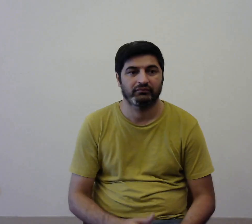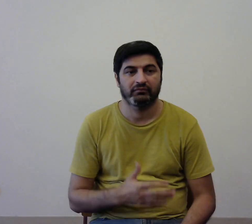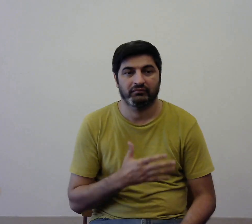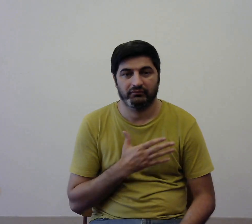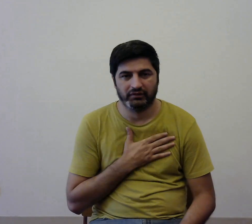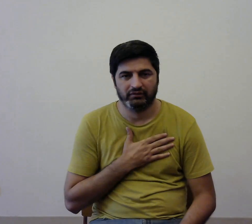mən